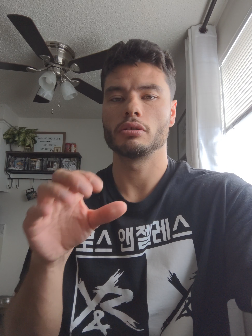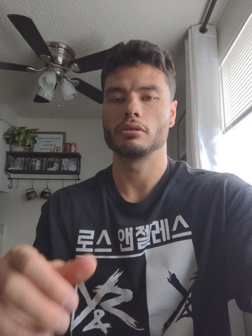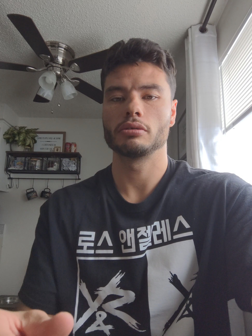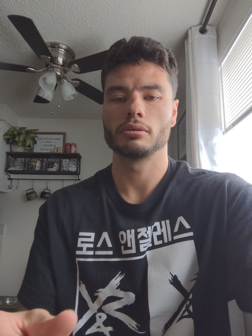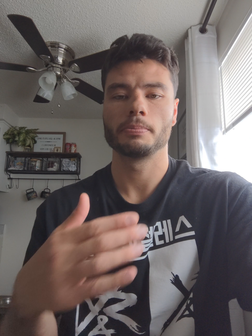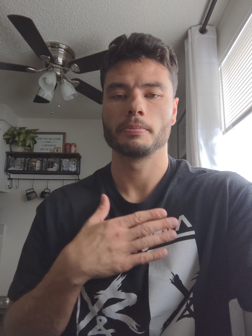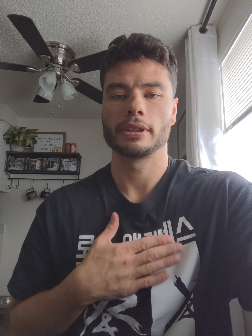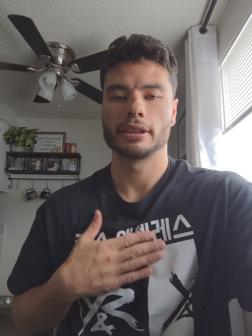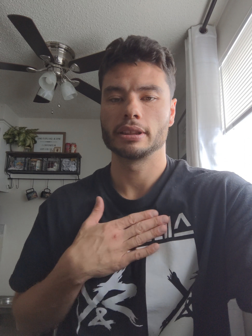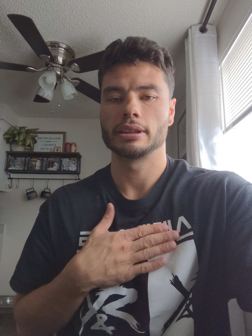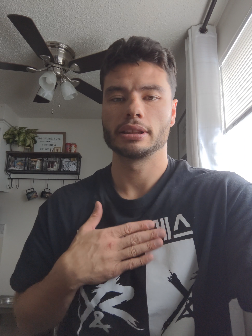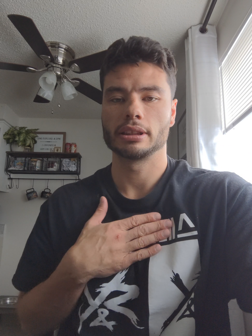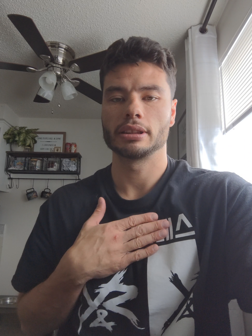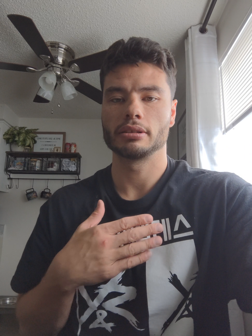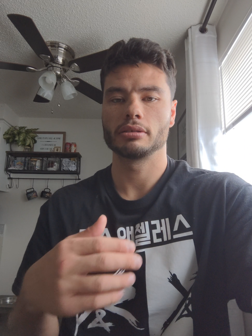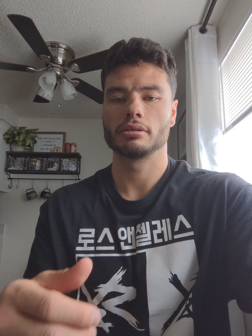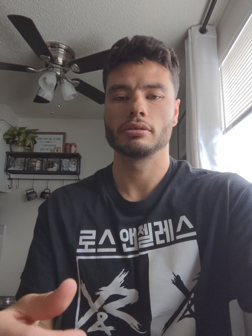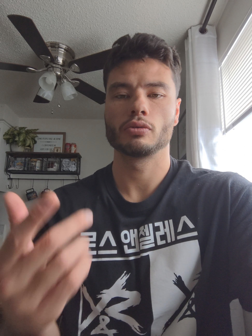please